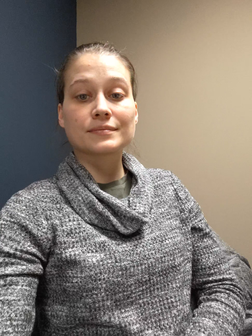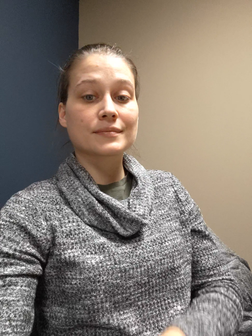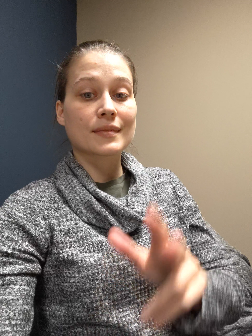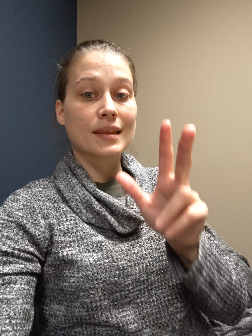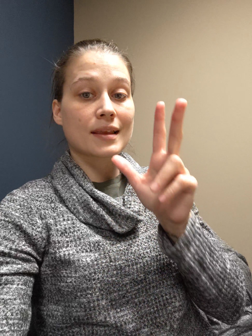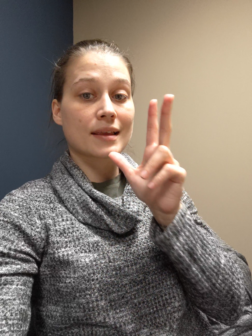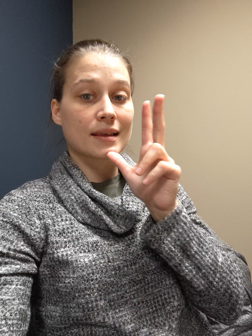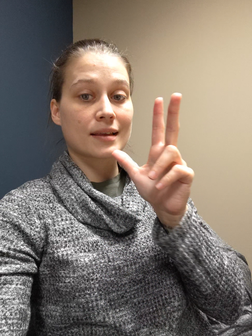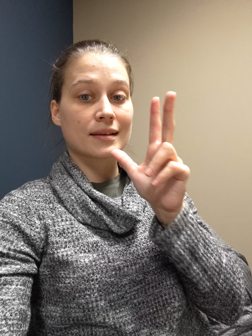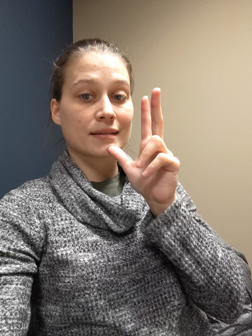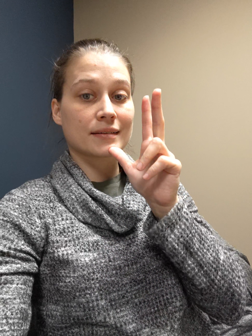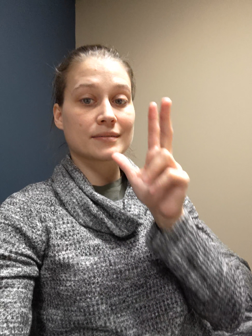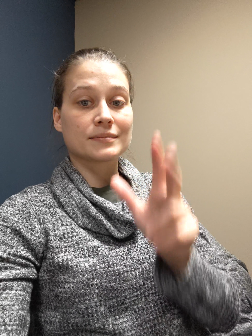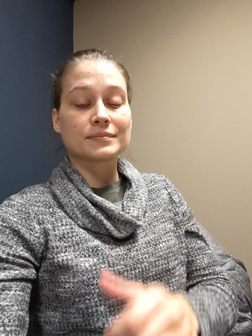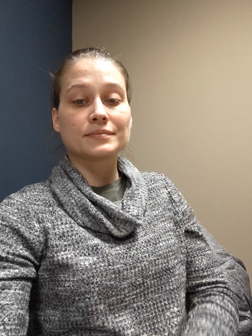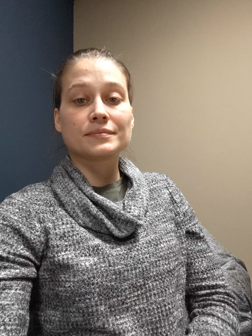hen